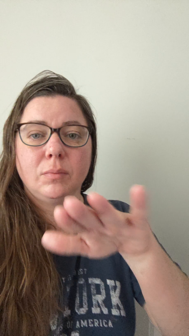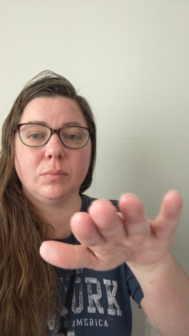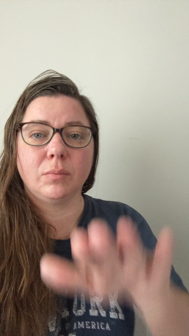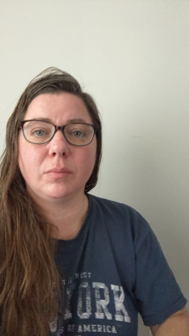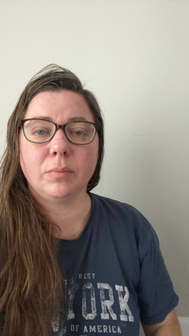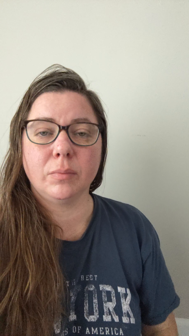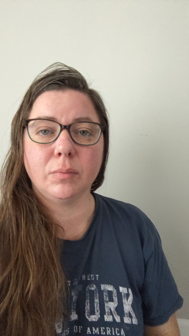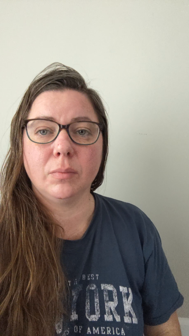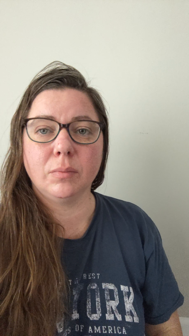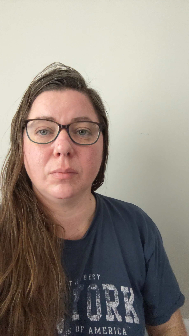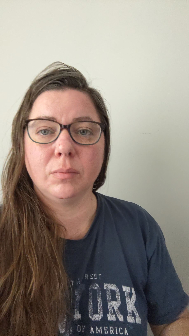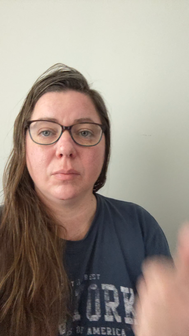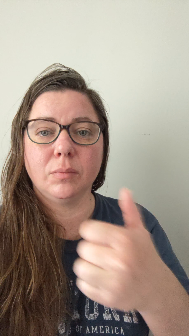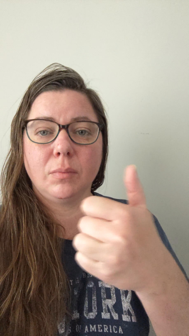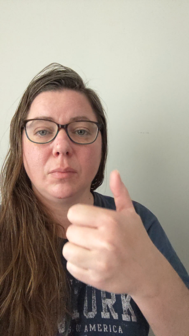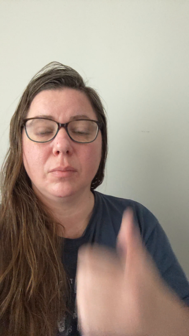game